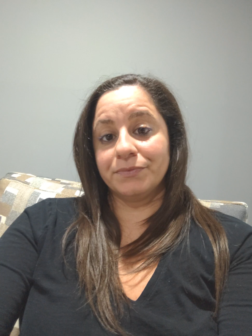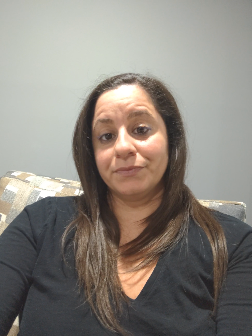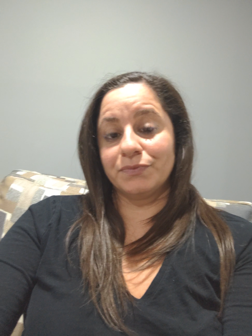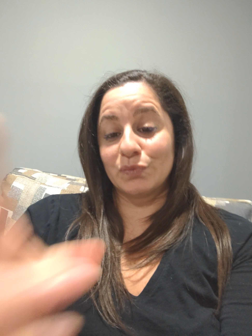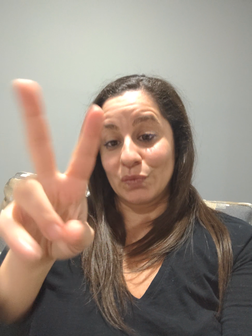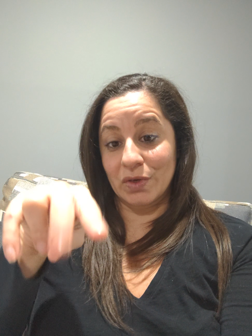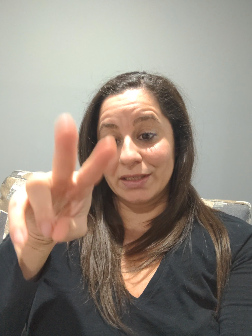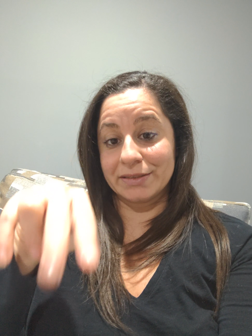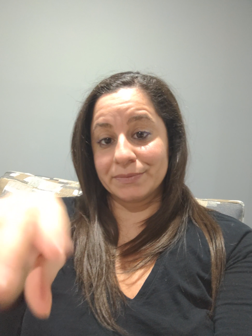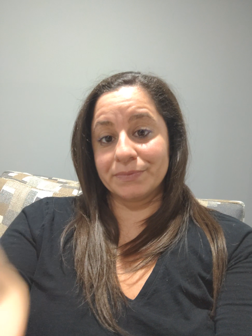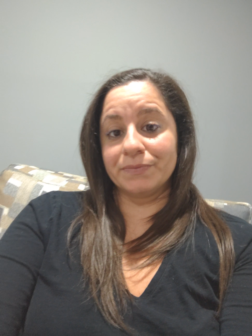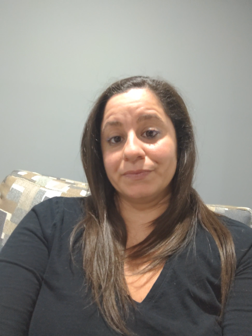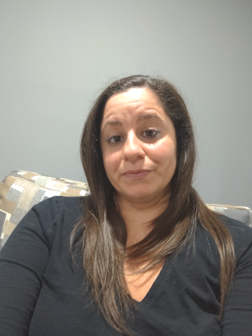read